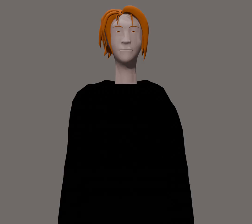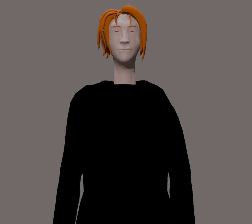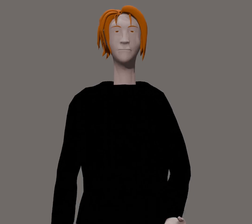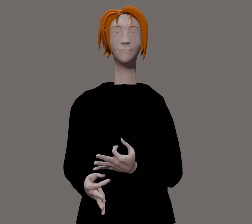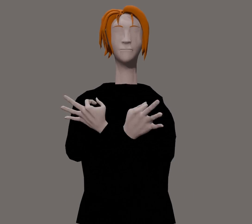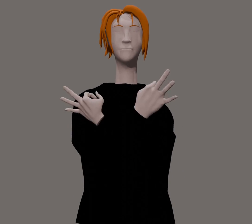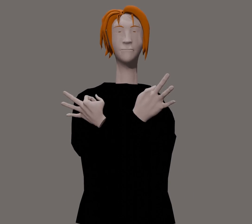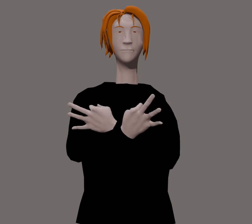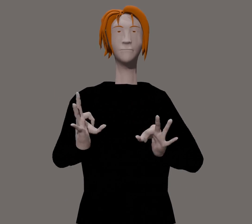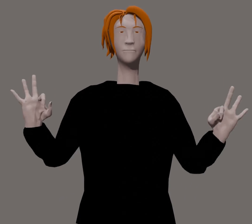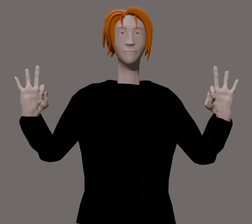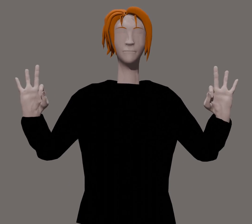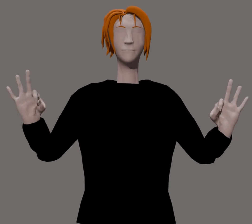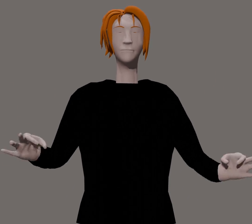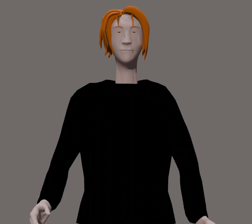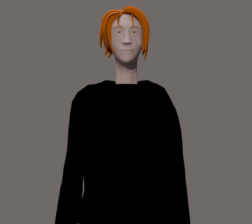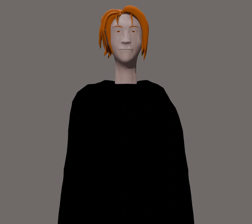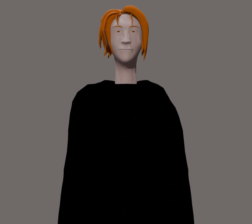Complimentary